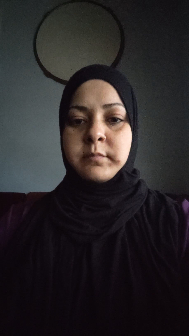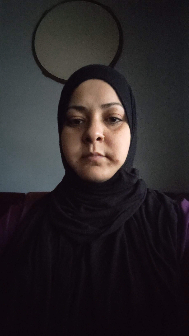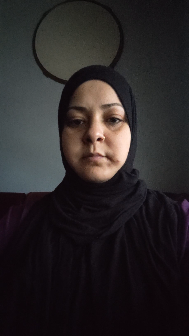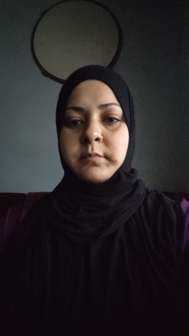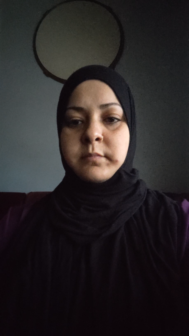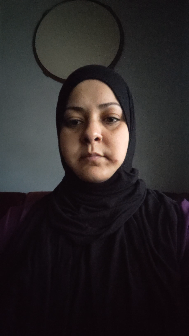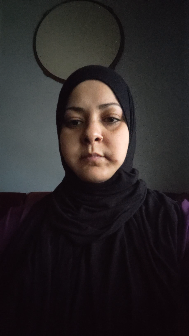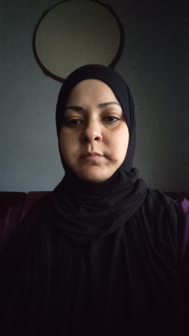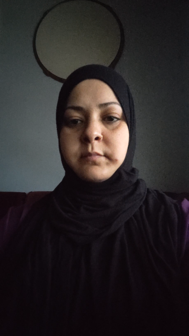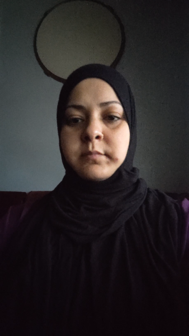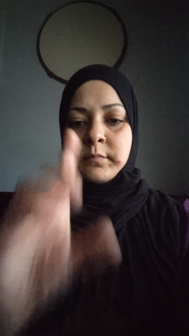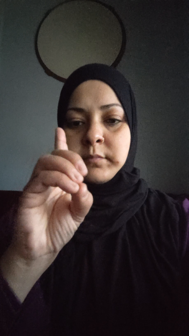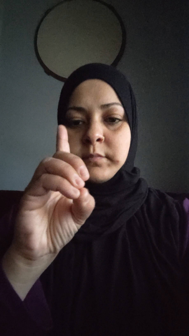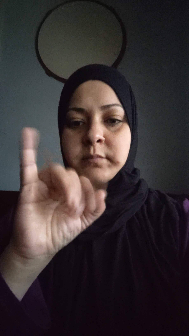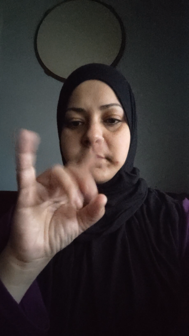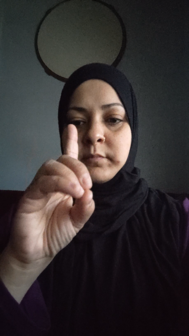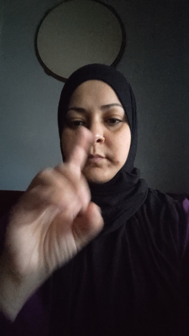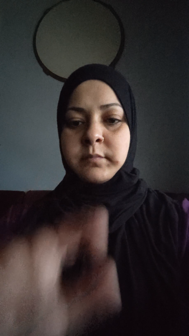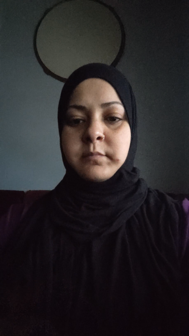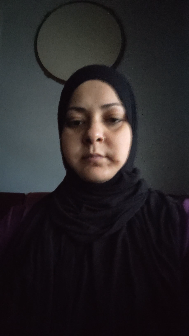did